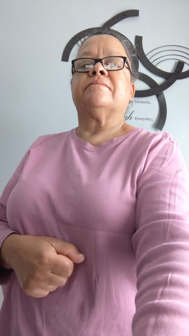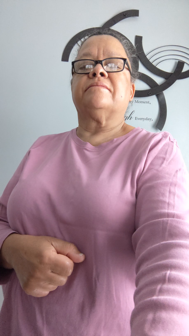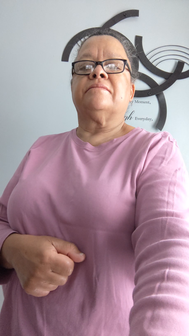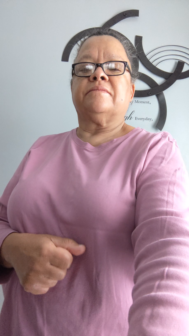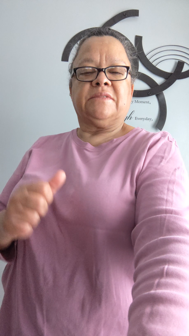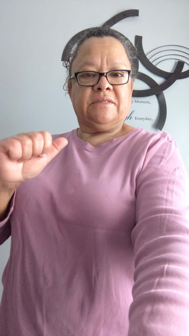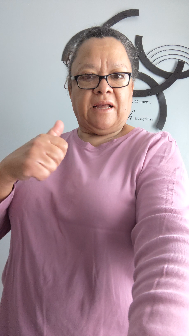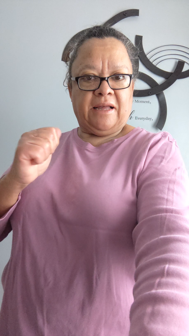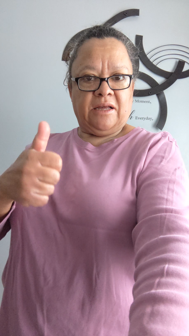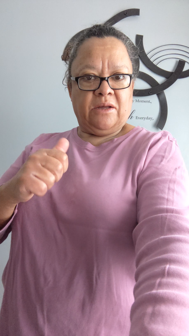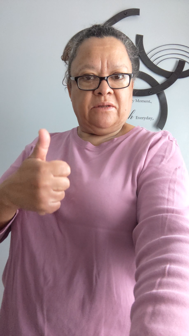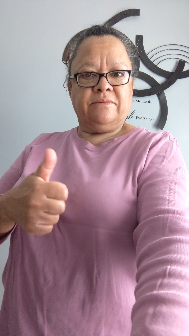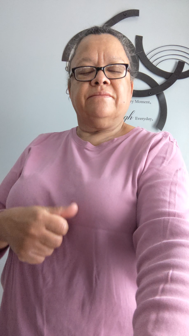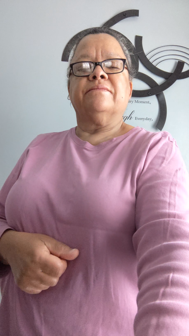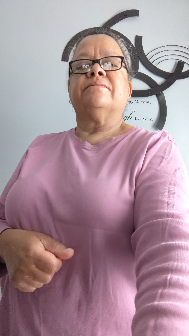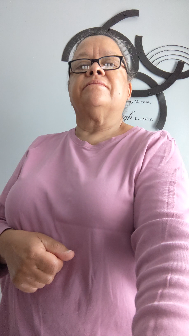how